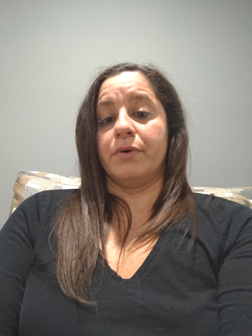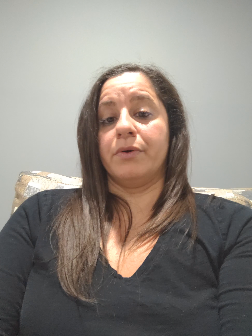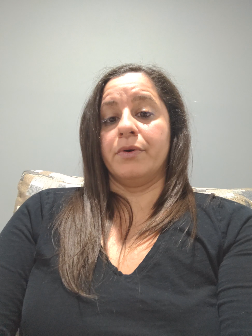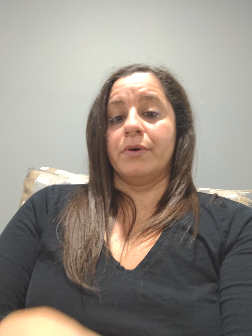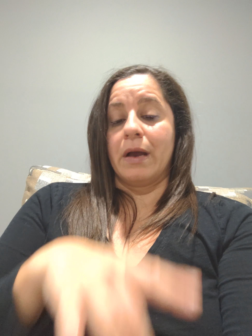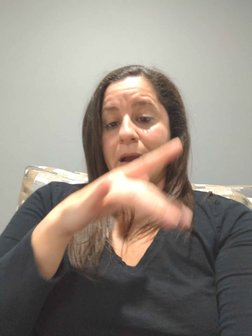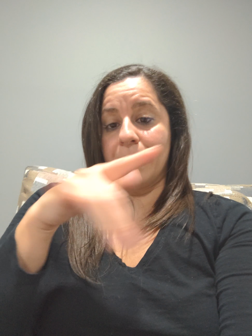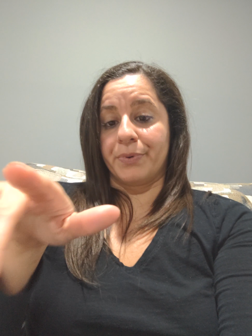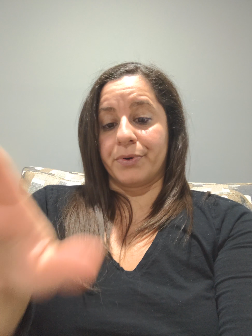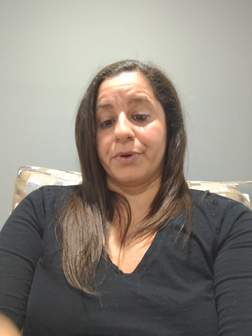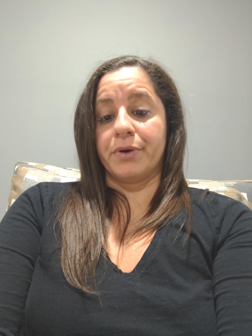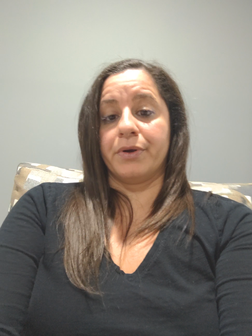empty